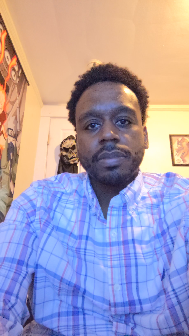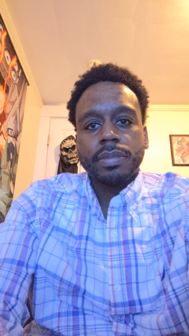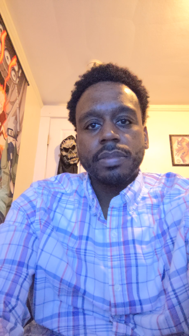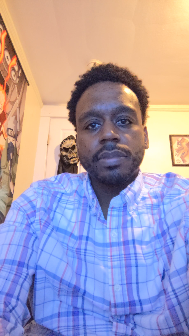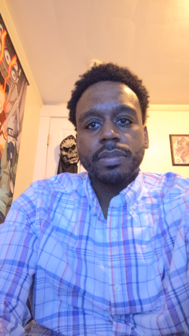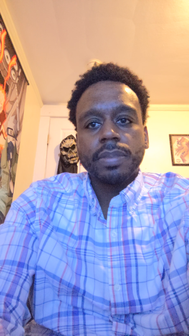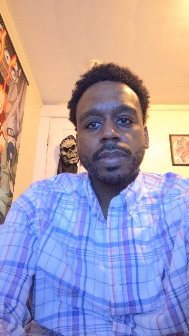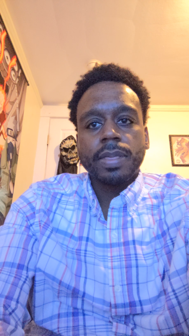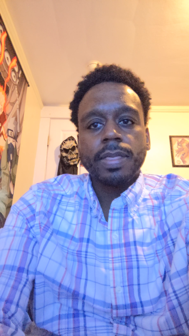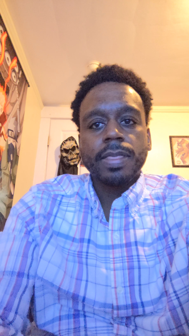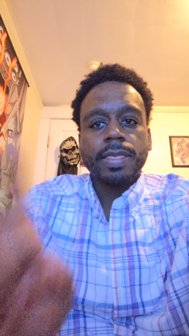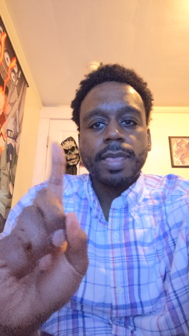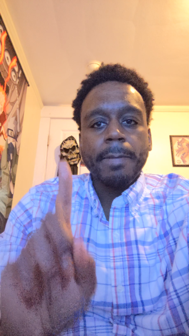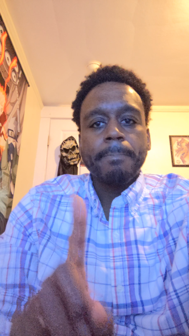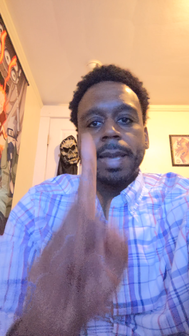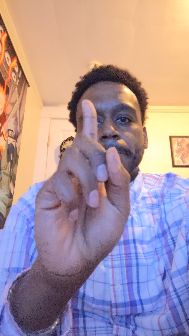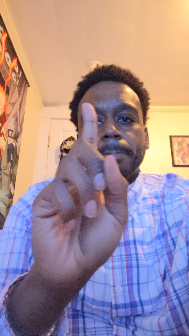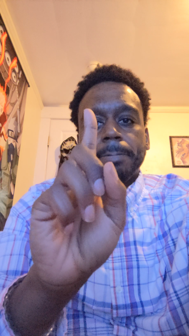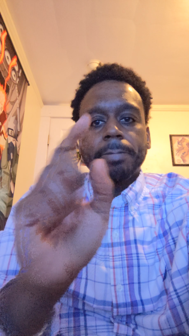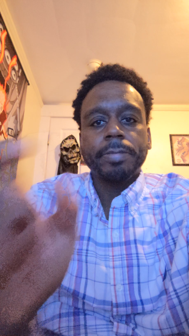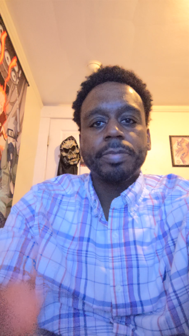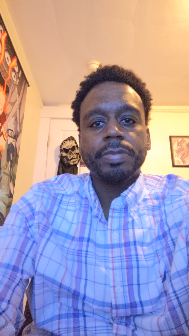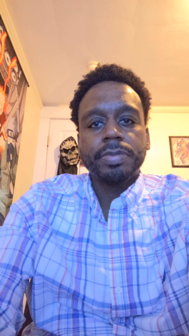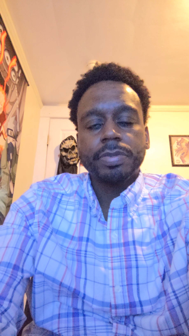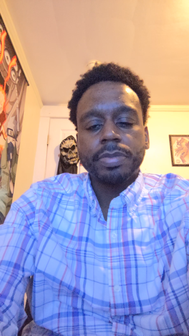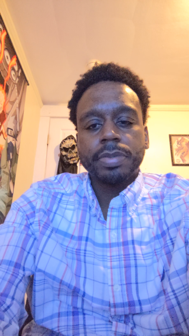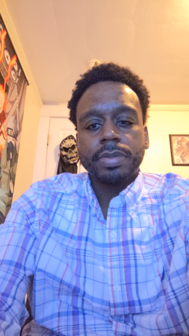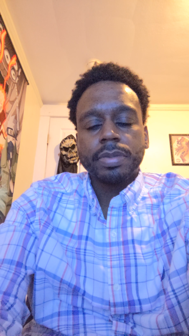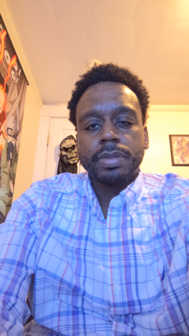bump